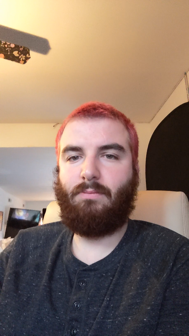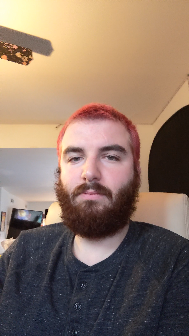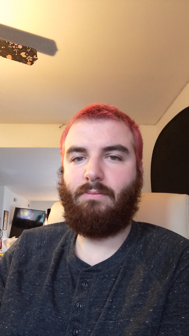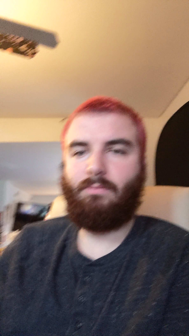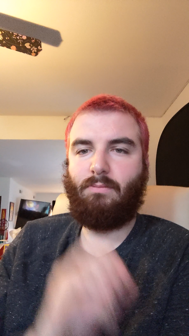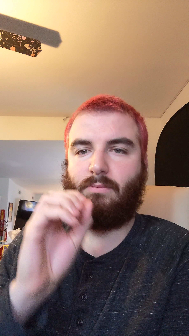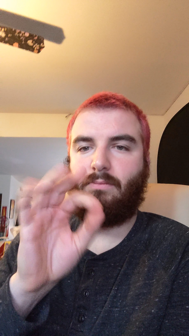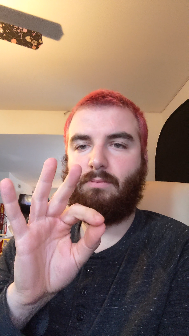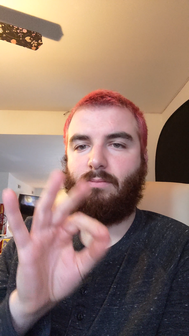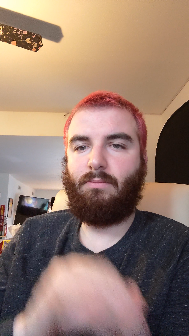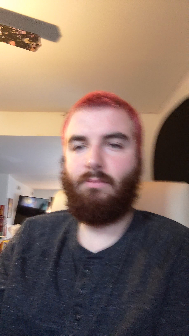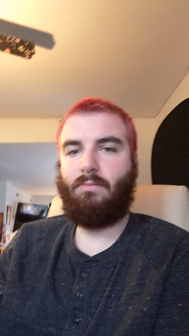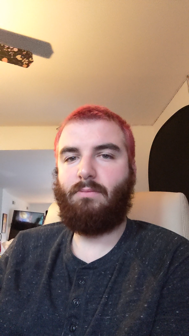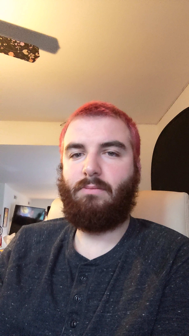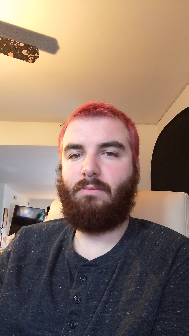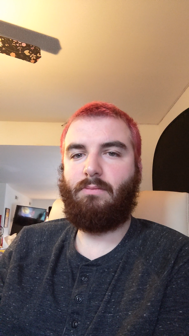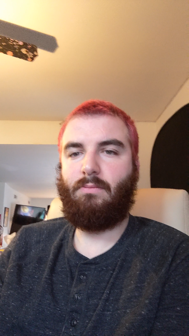of